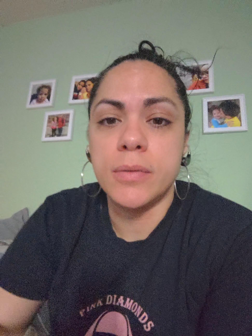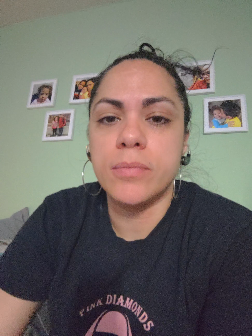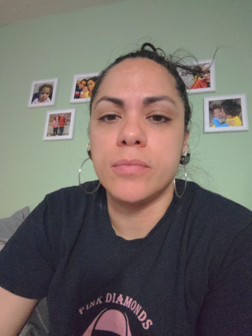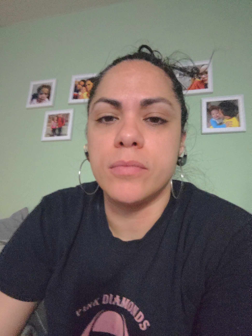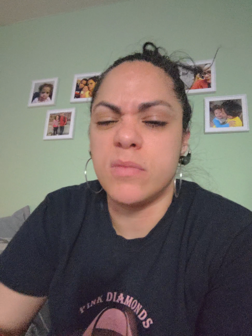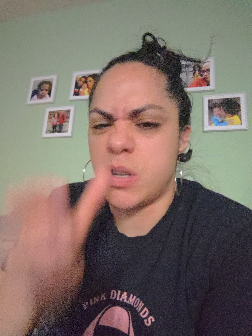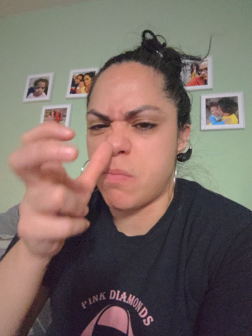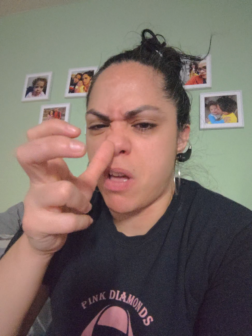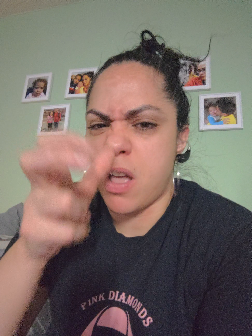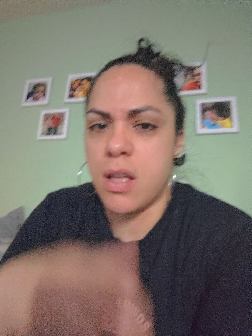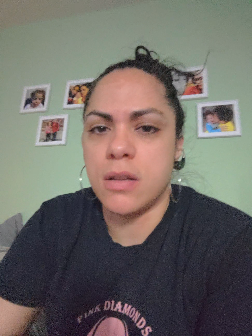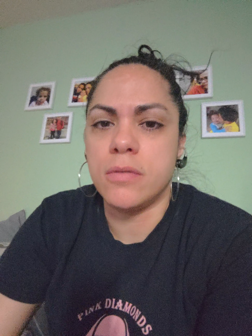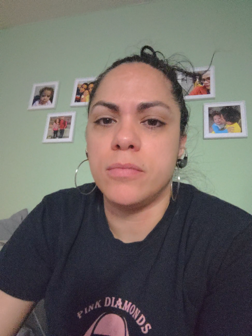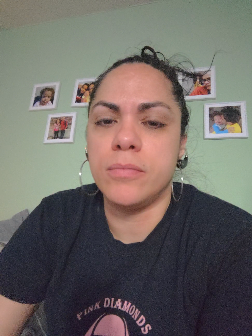bug